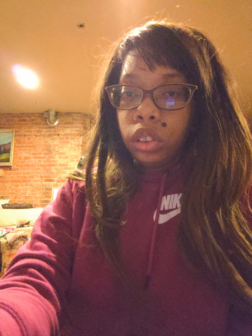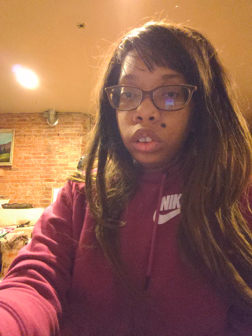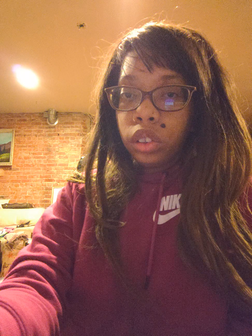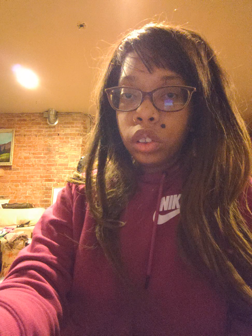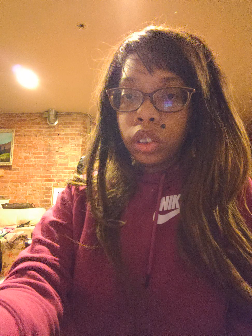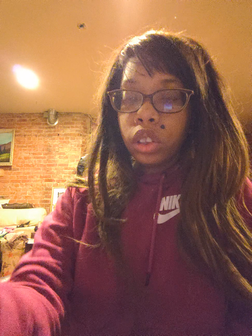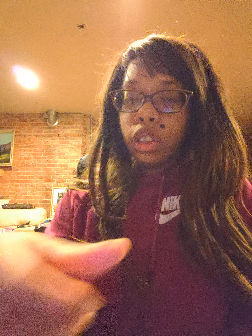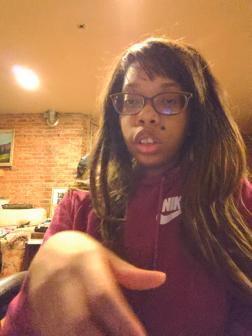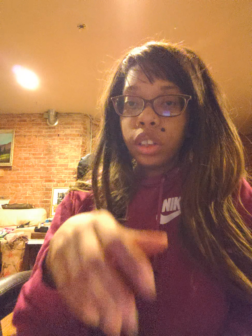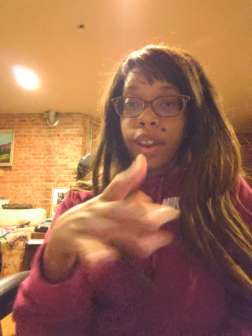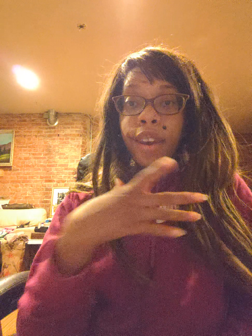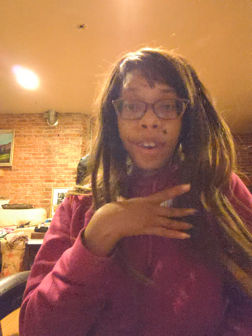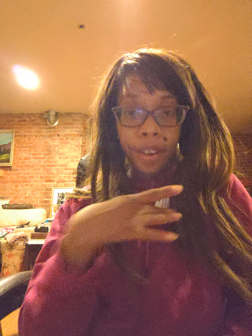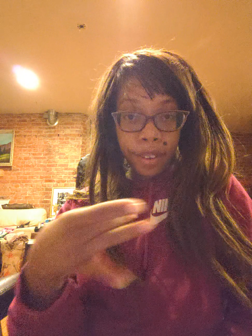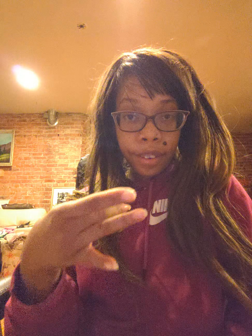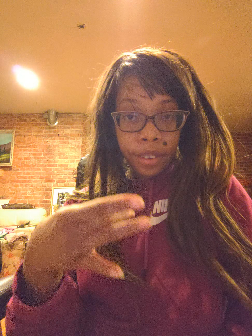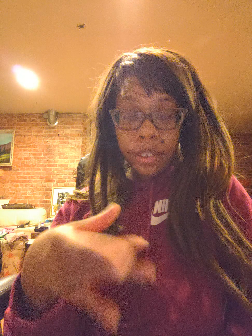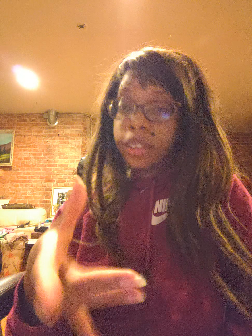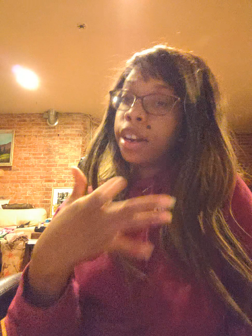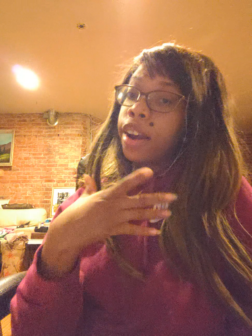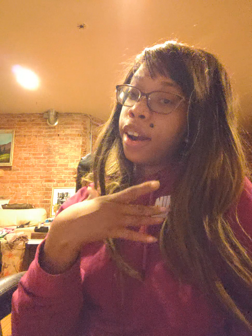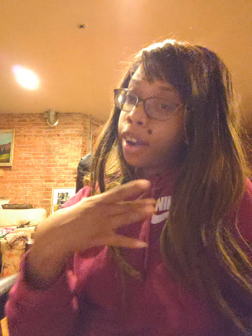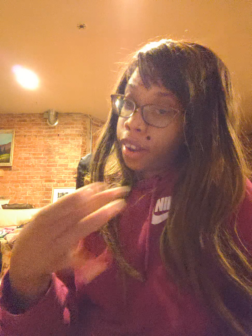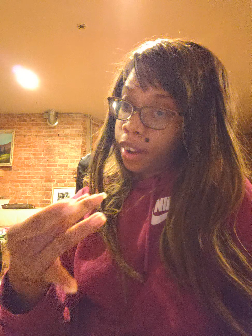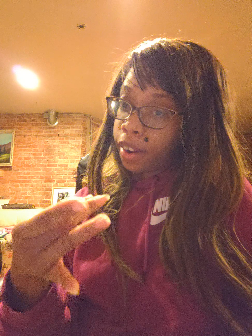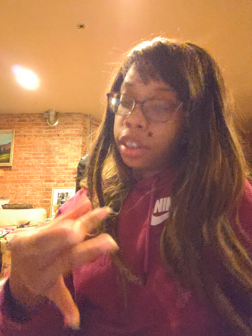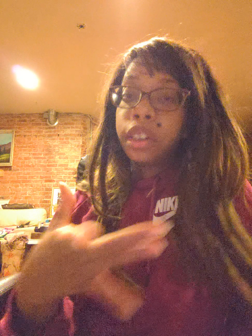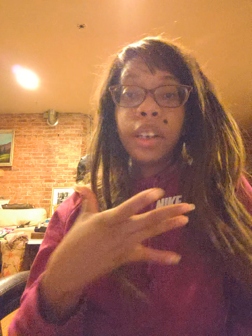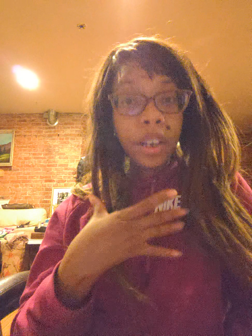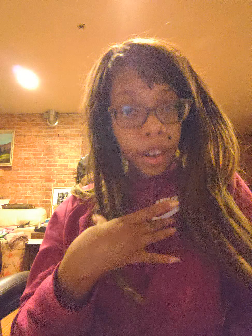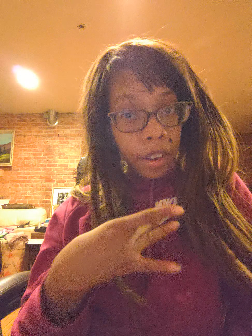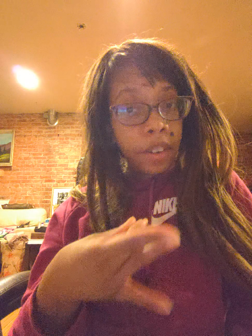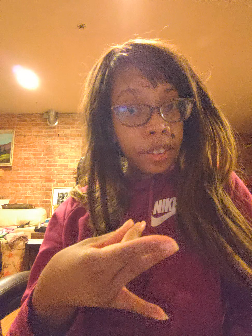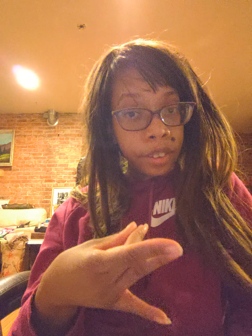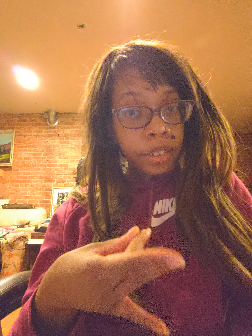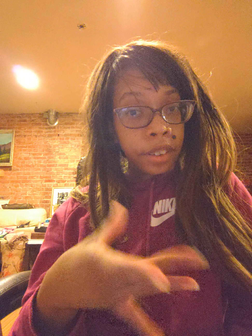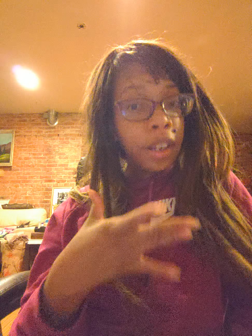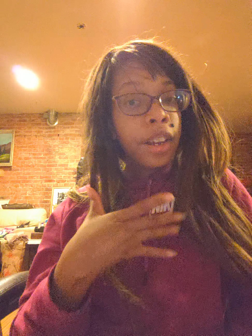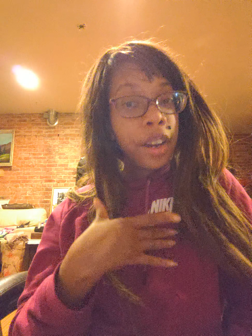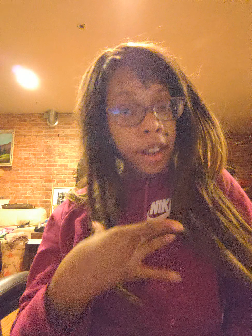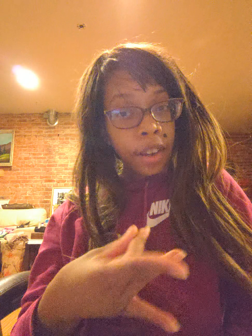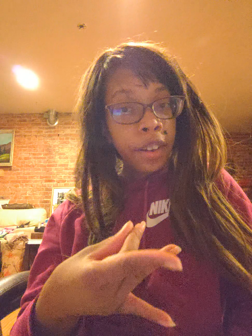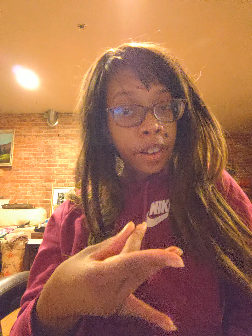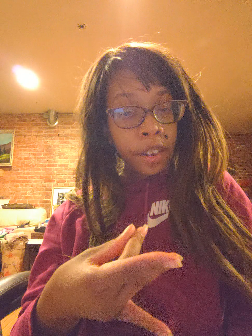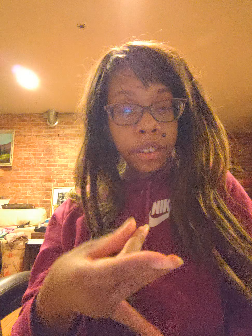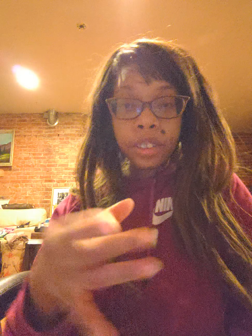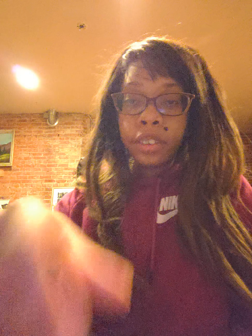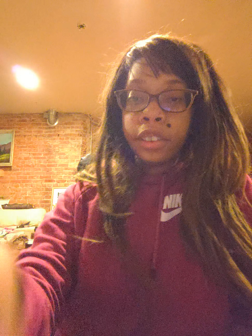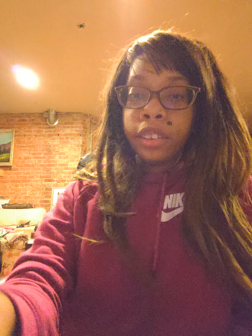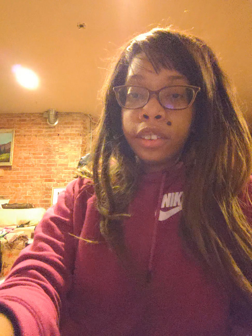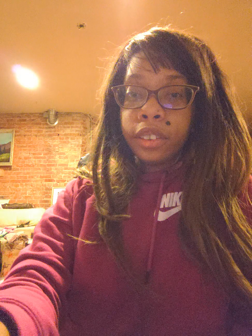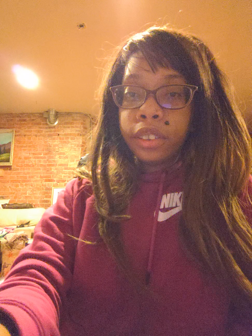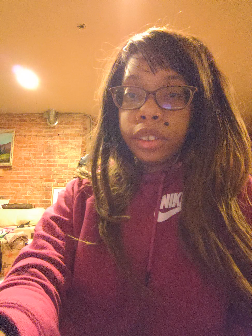like